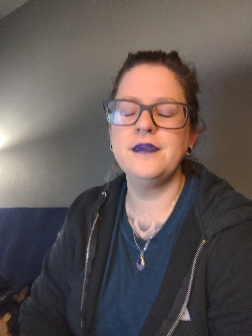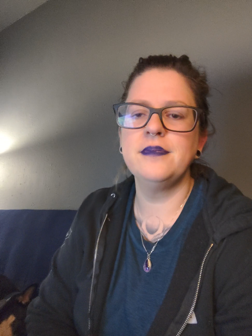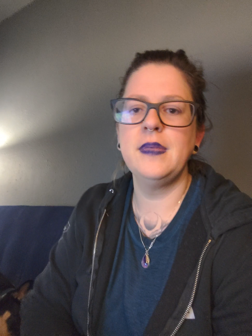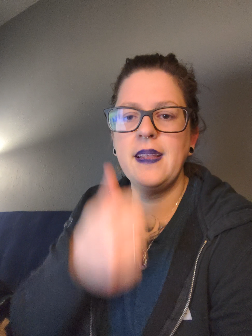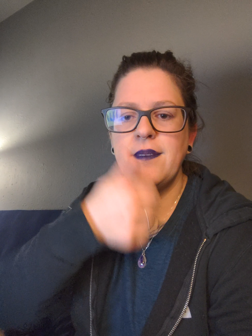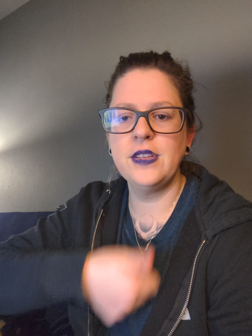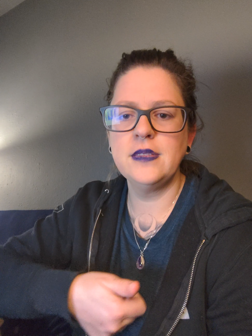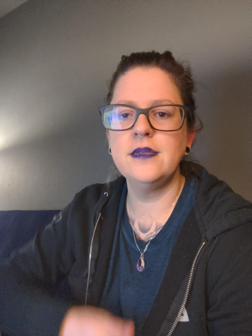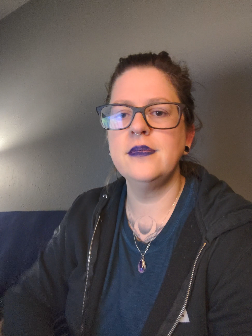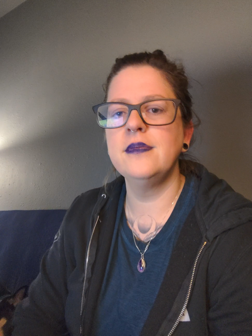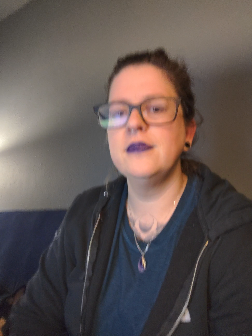every